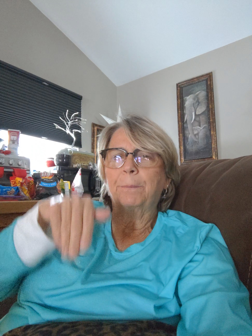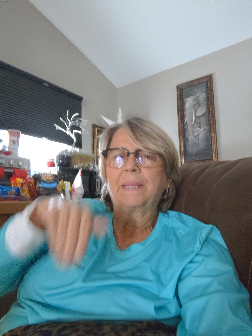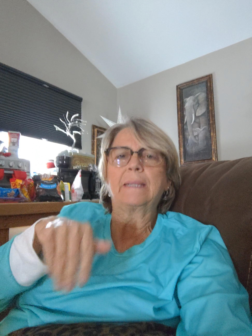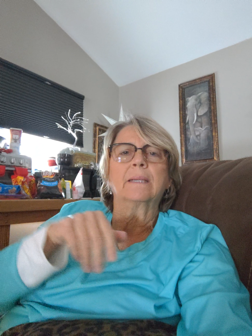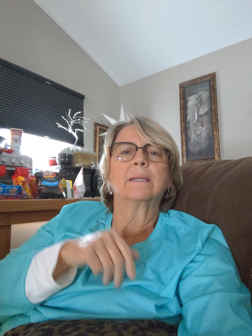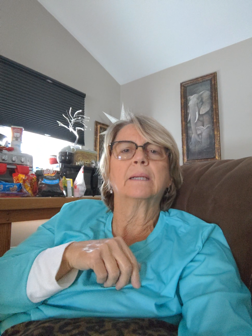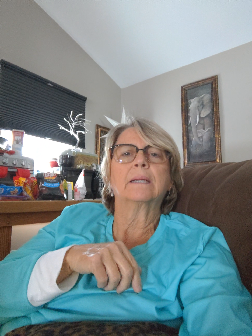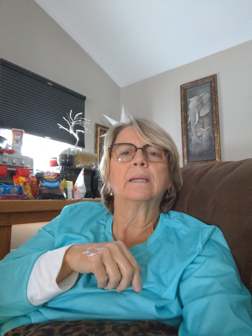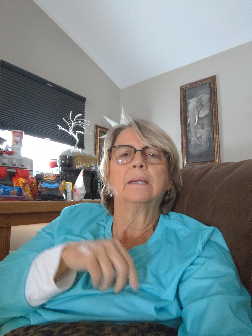puppy